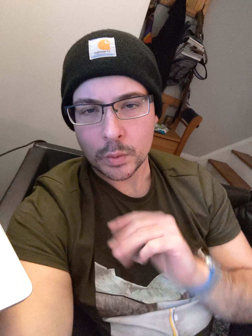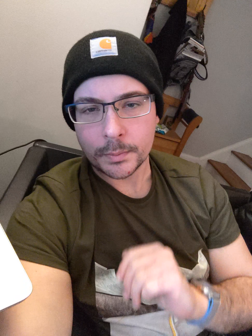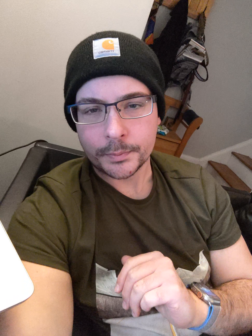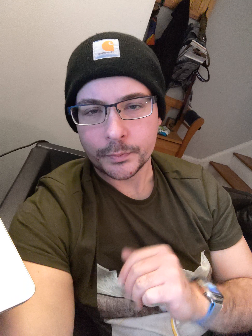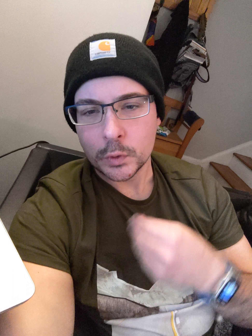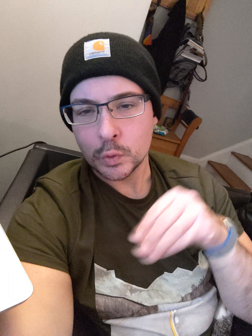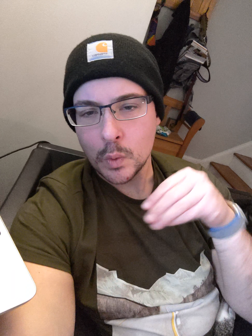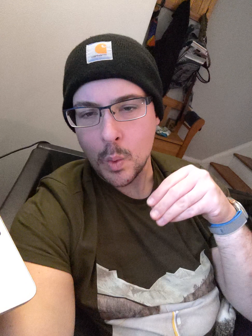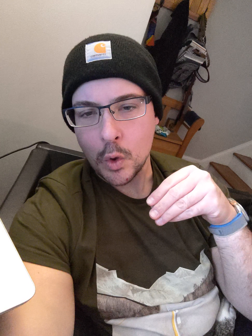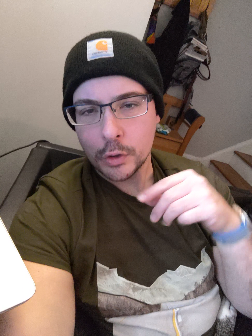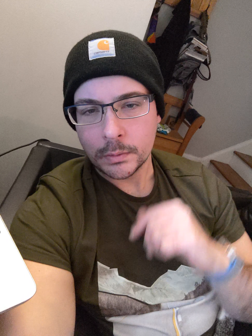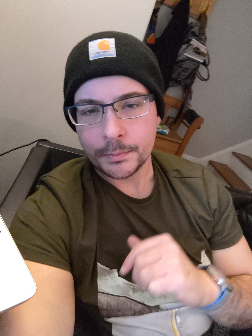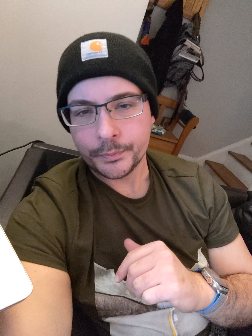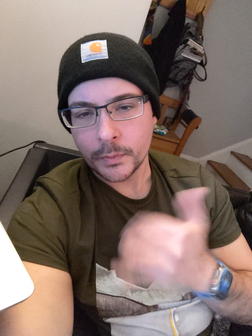store